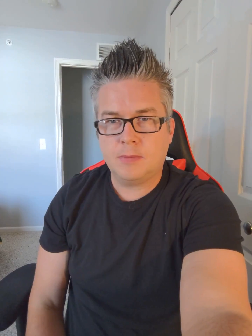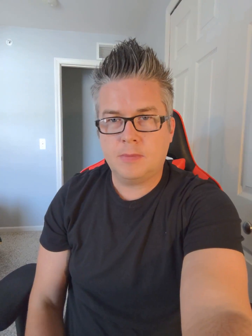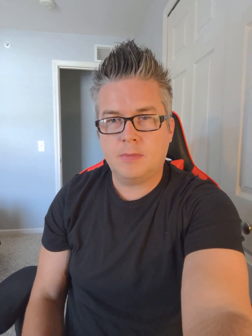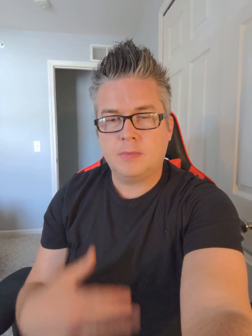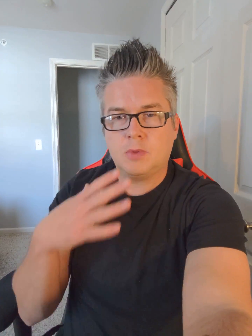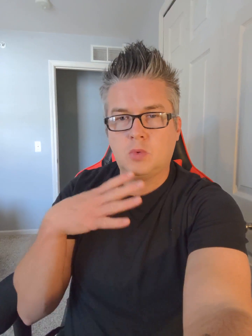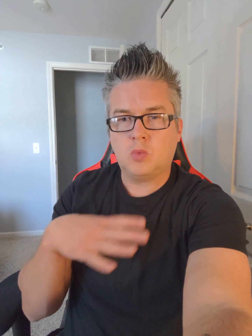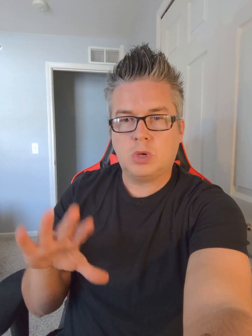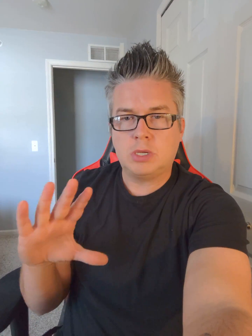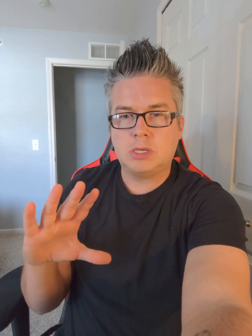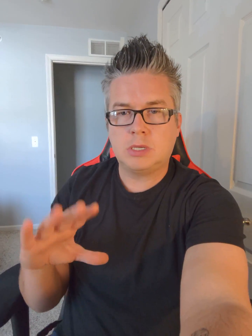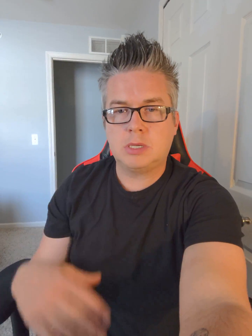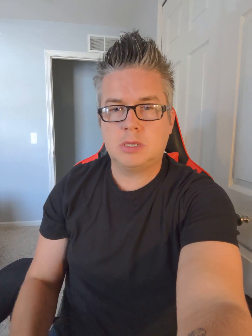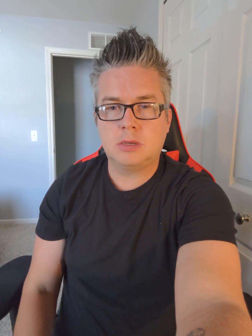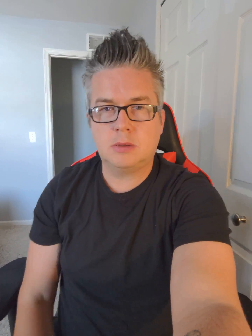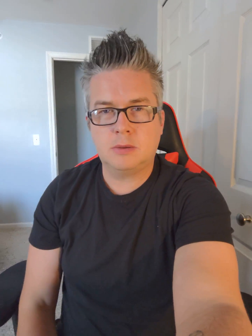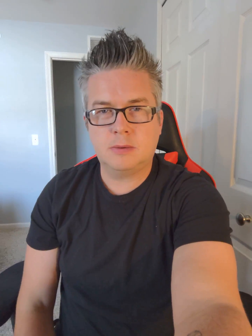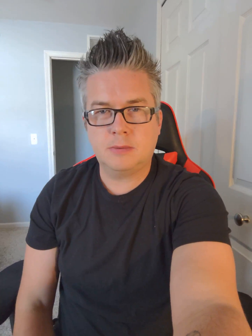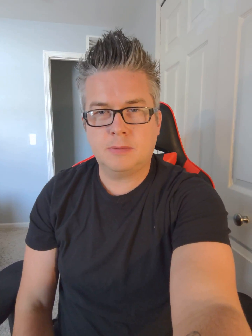dress